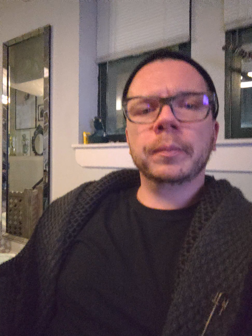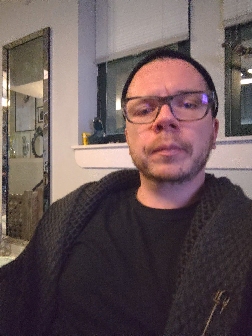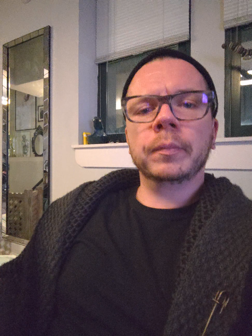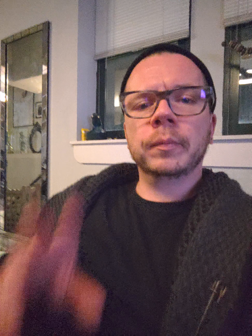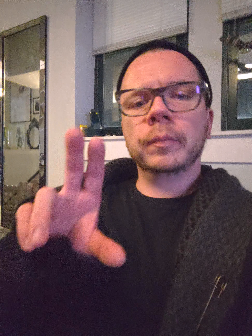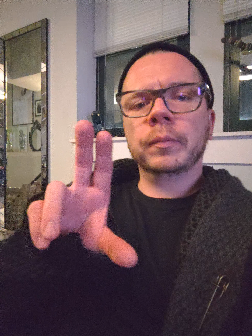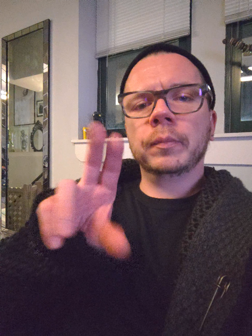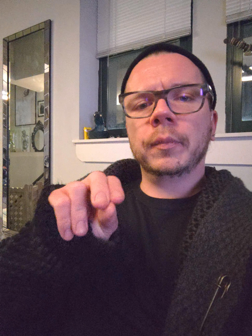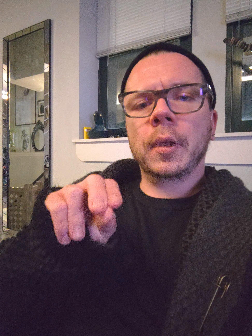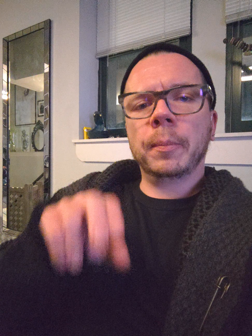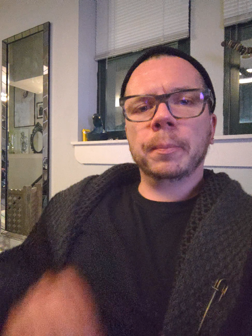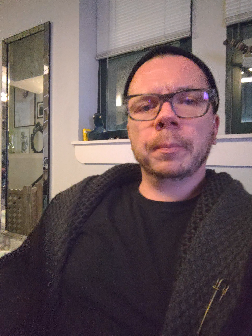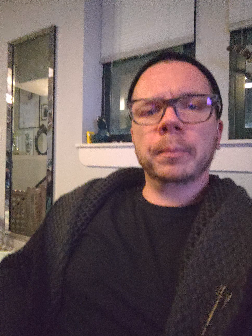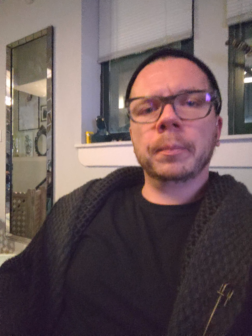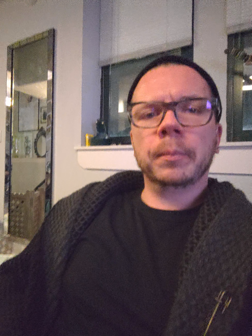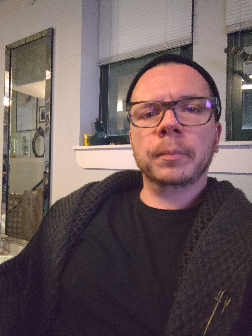no